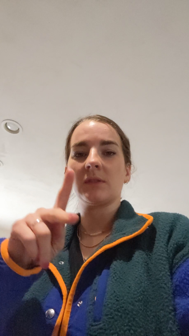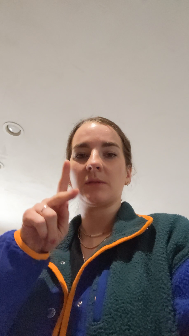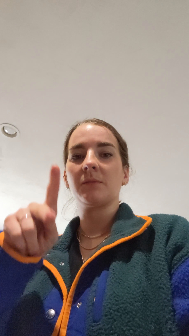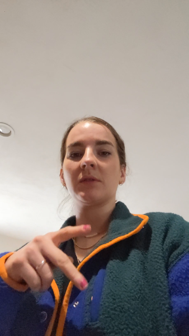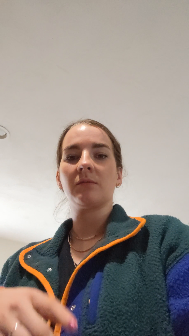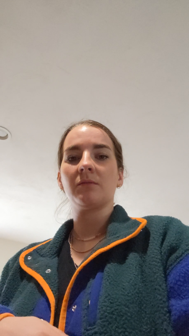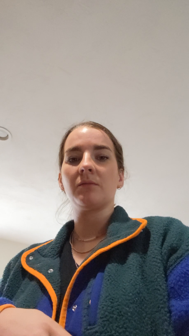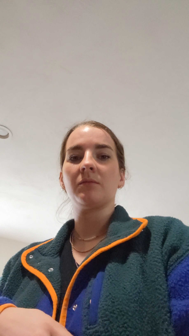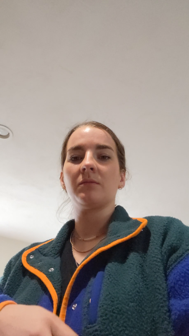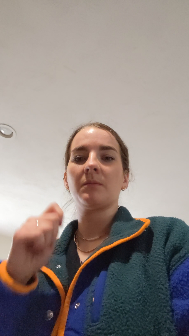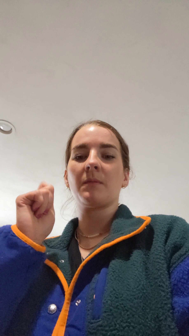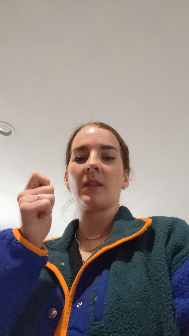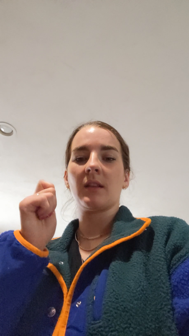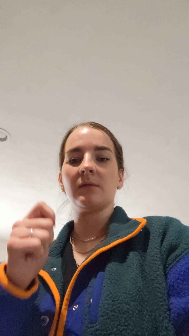bat